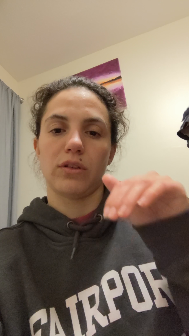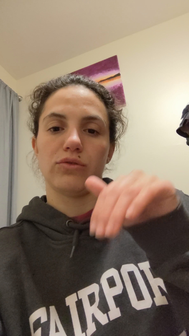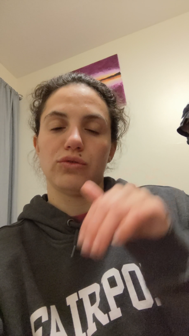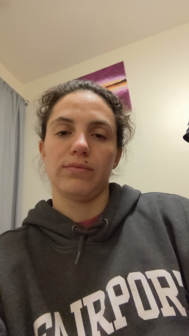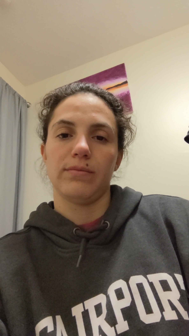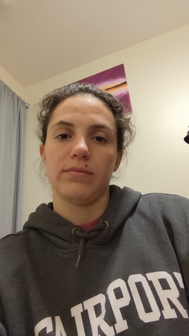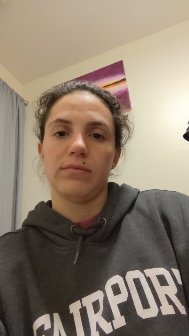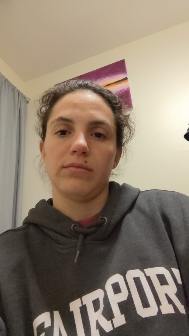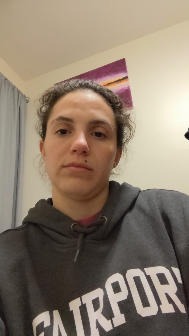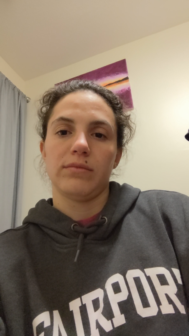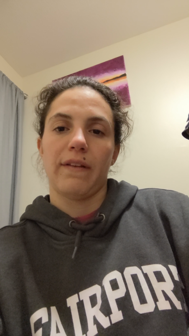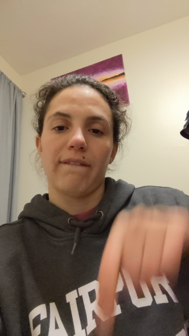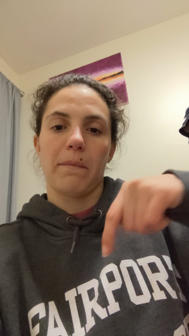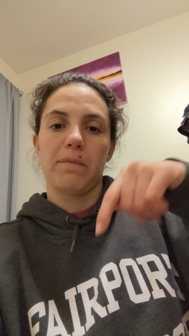flip-flop